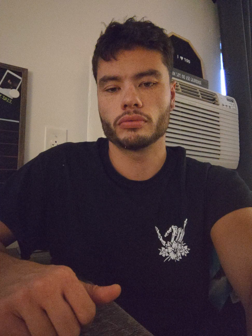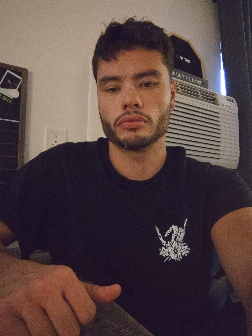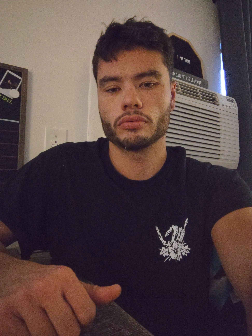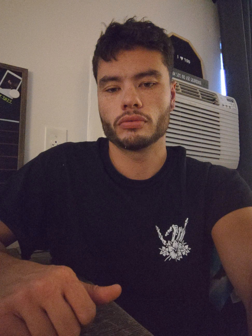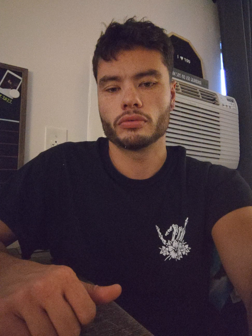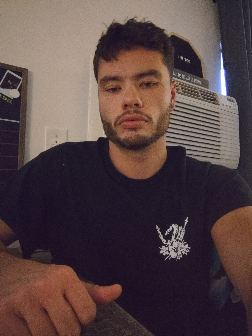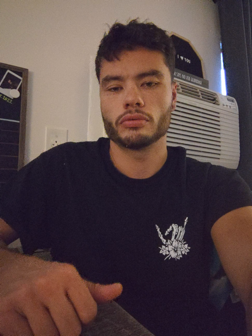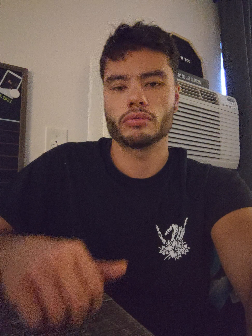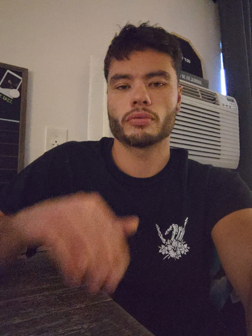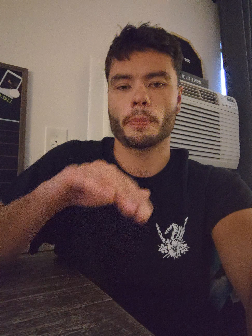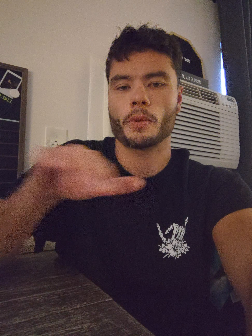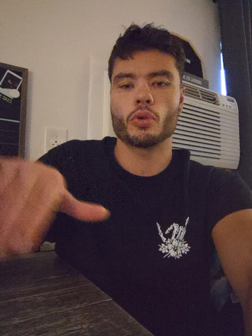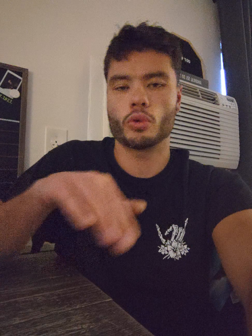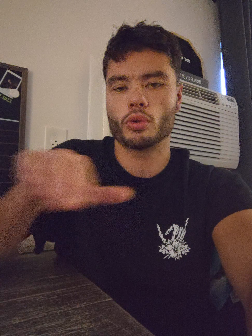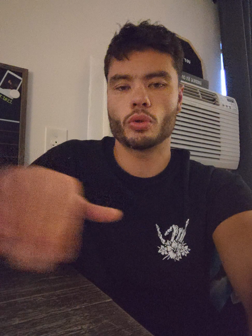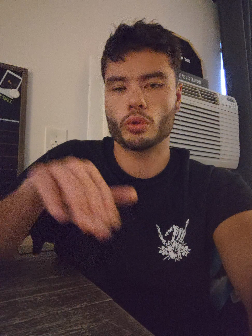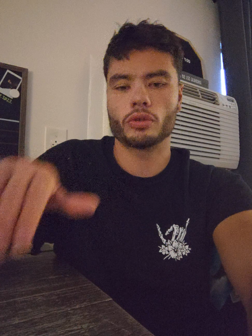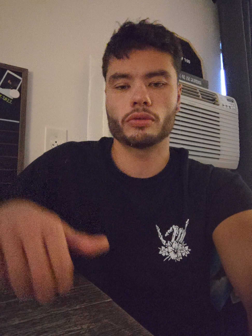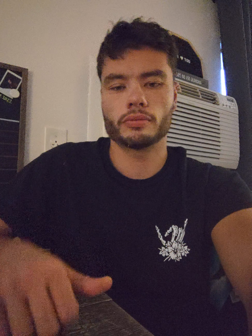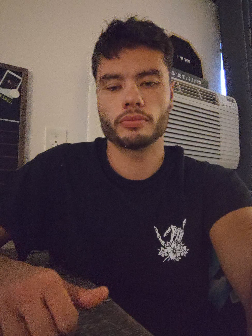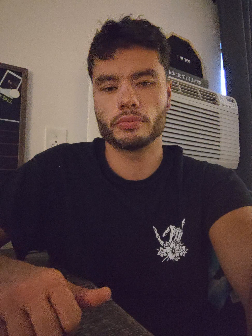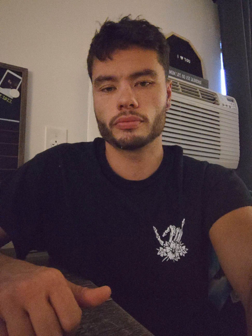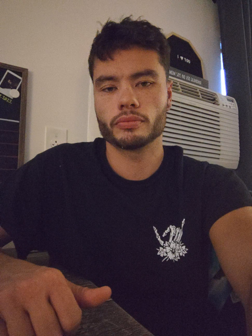pool